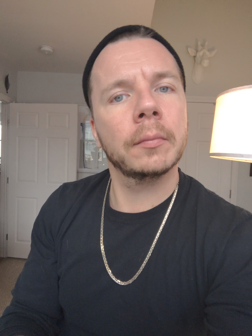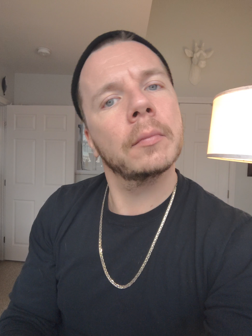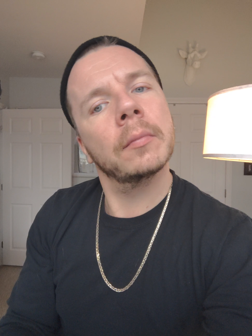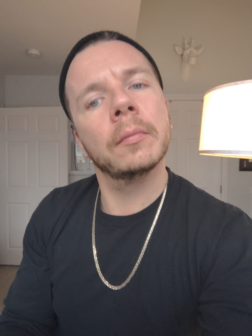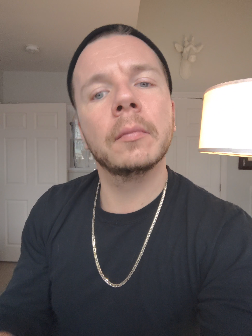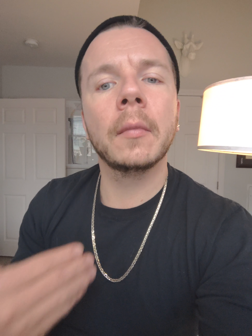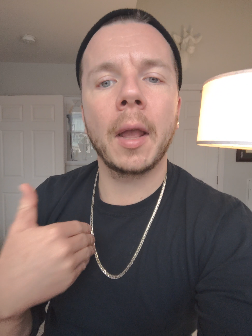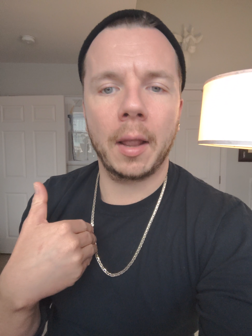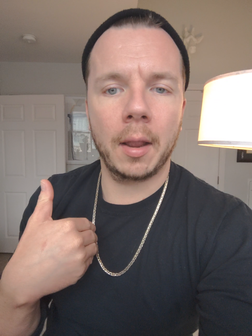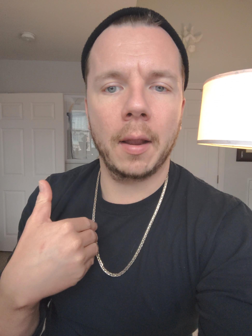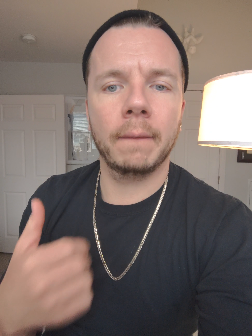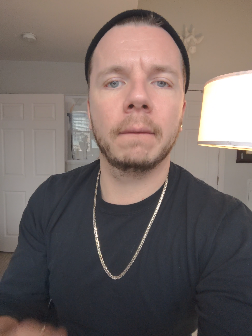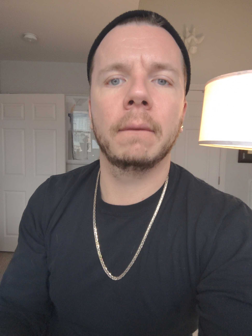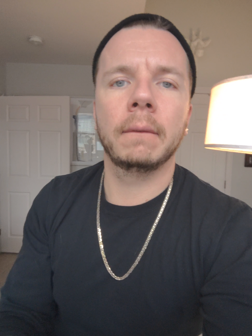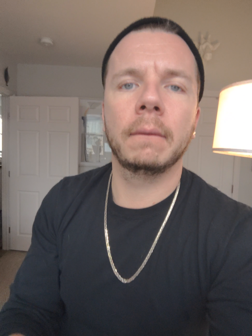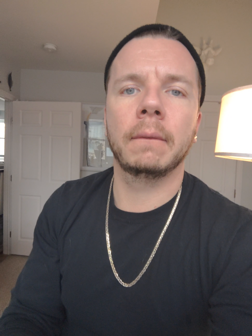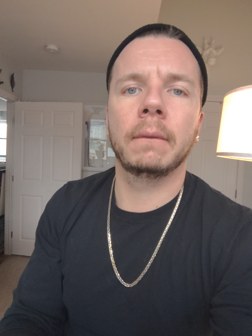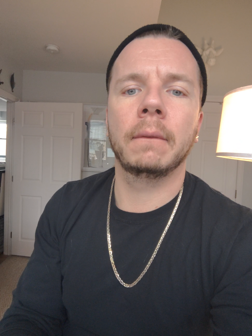have